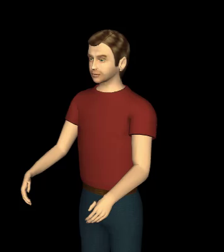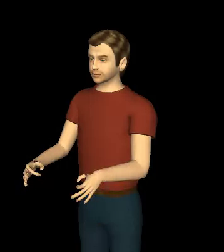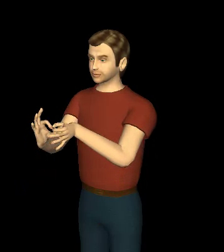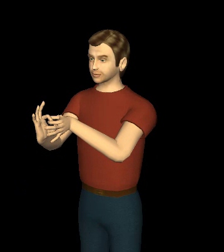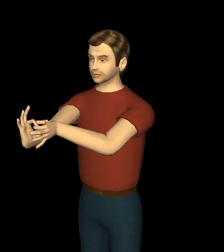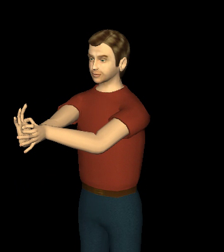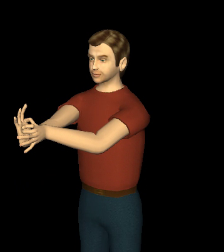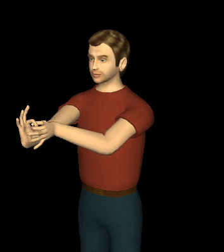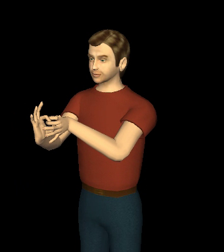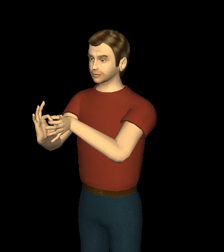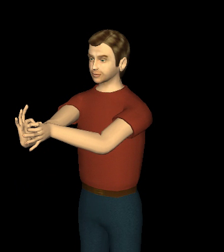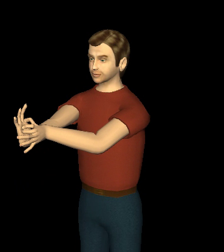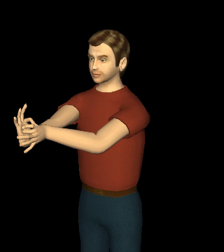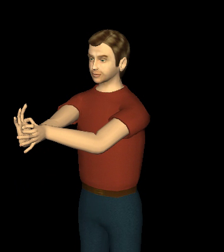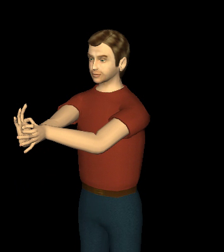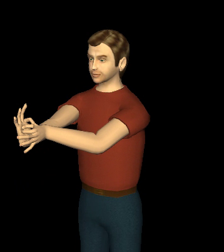علاقة